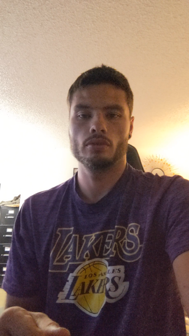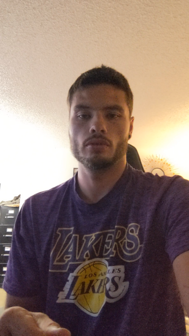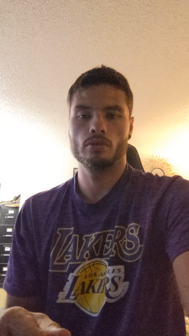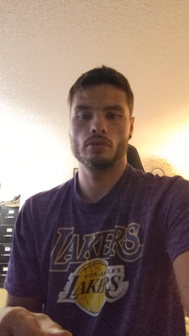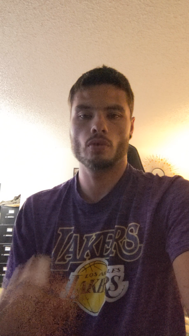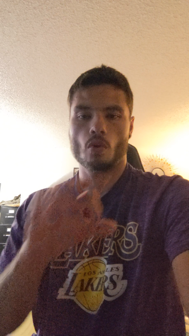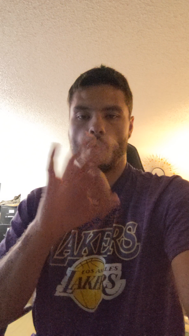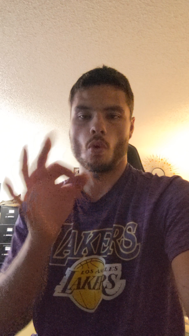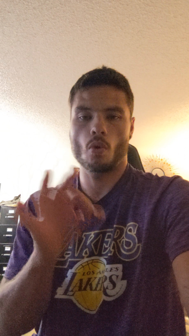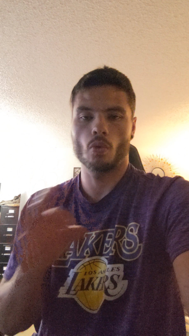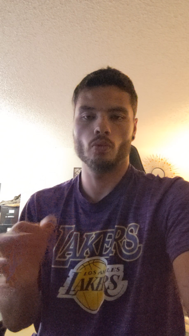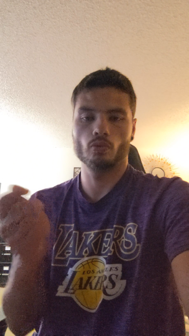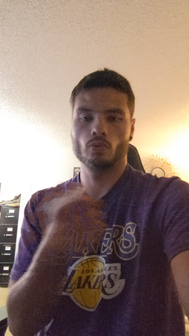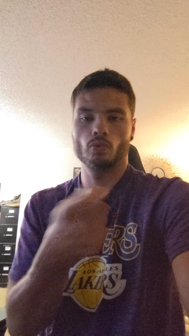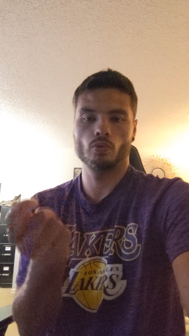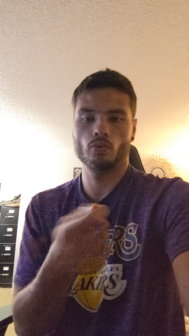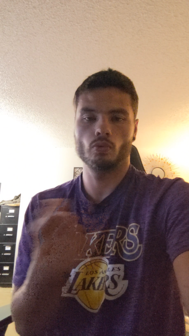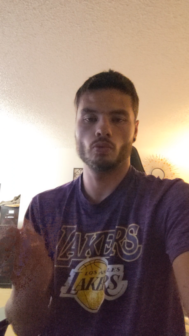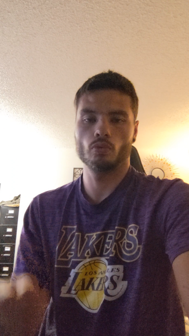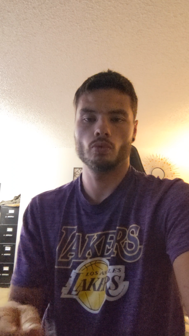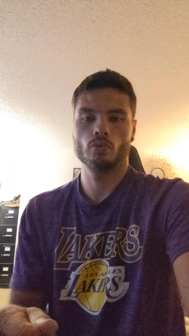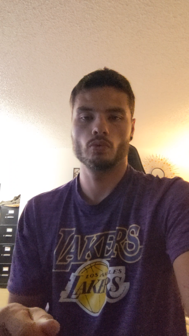hose